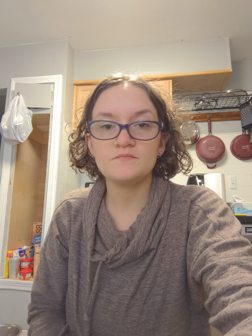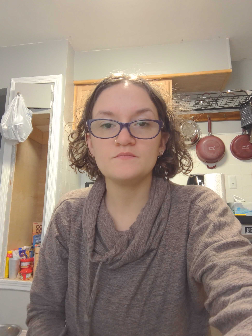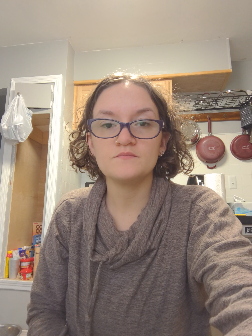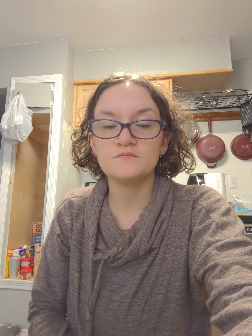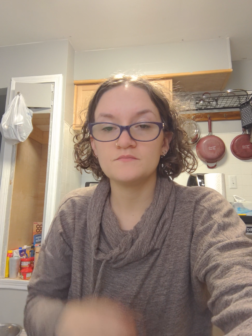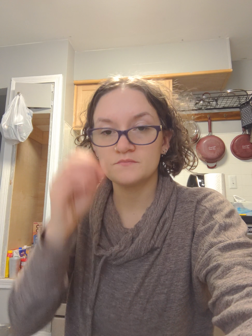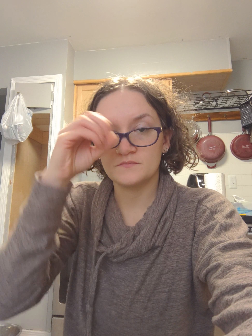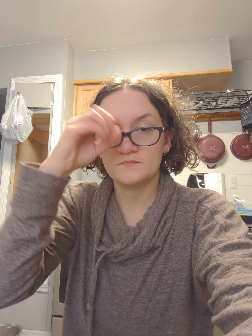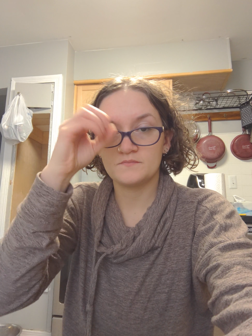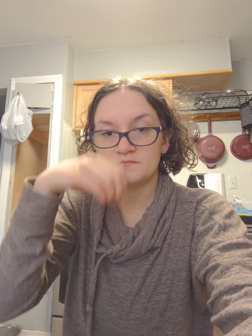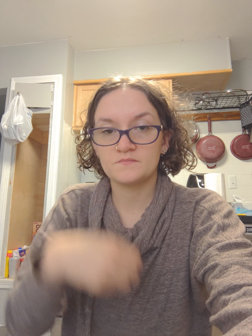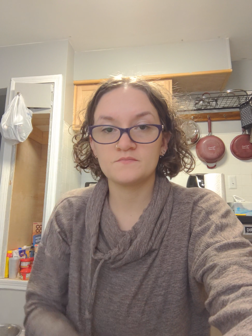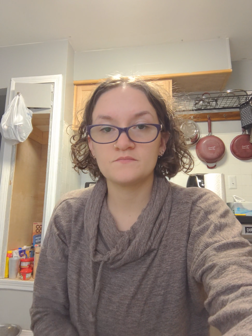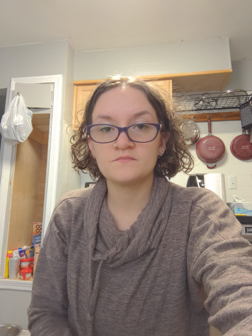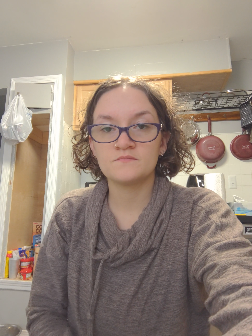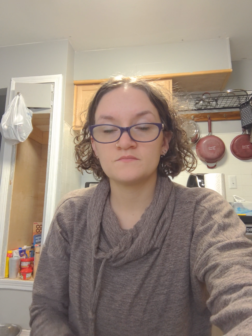owl